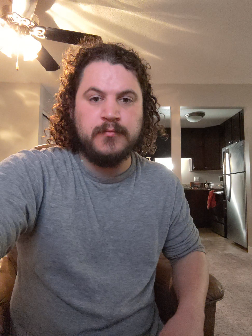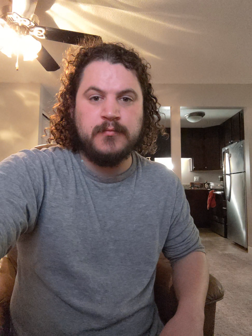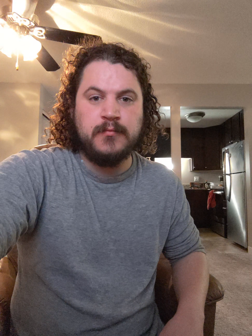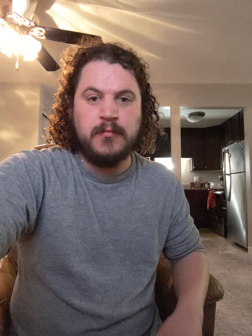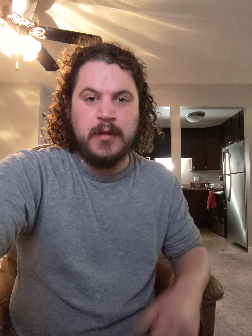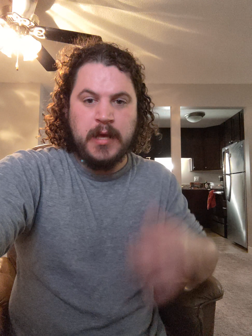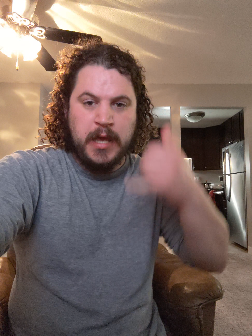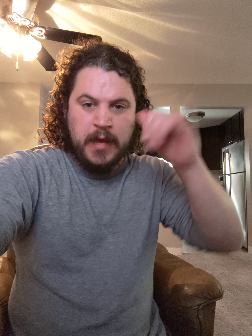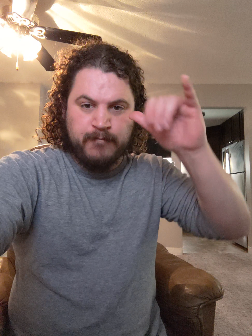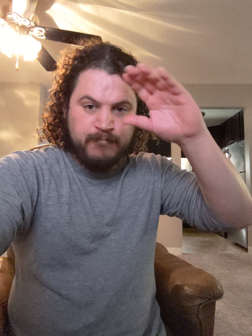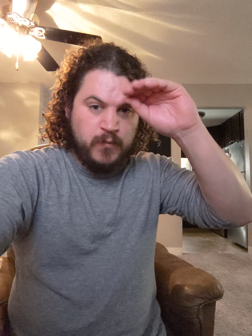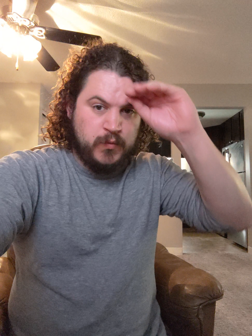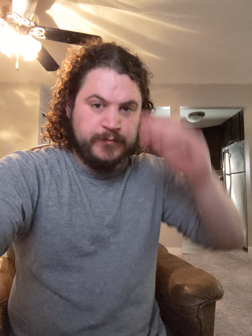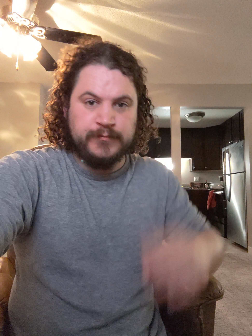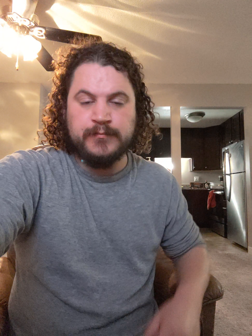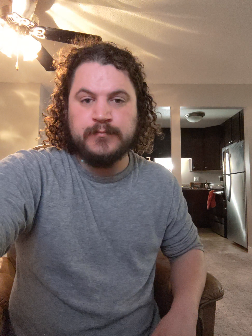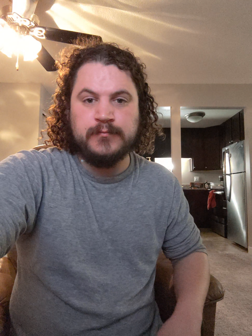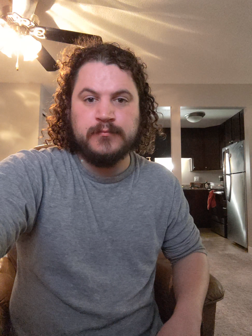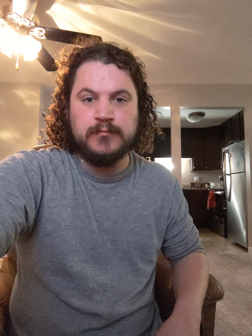cowboy